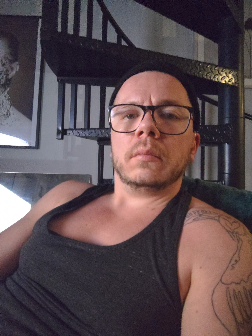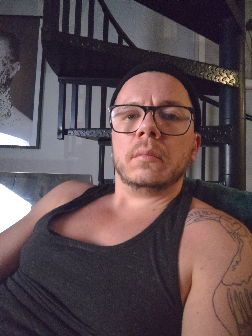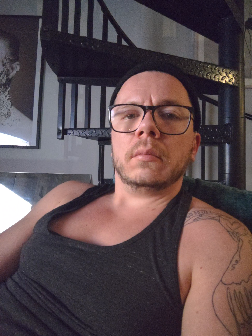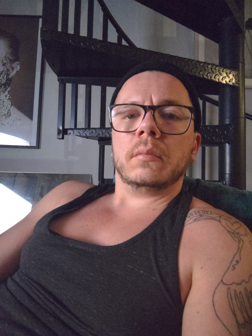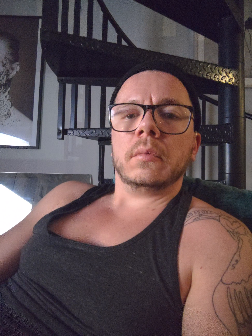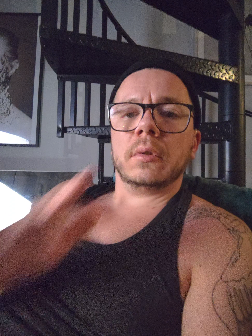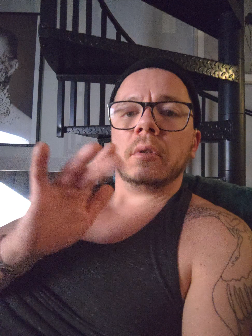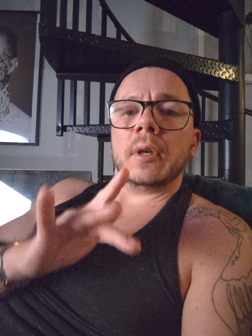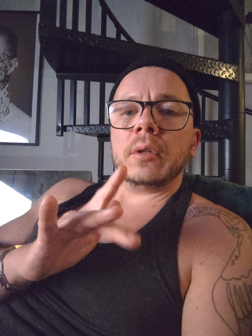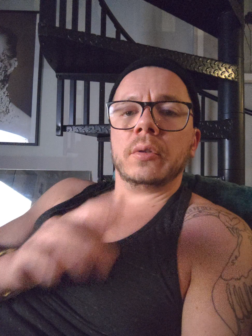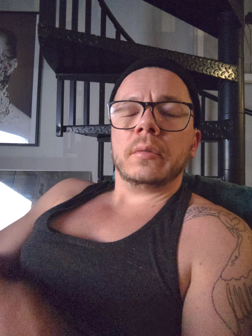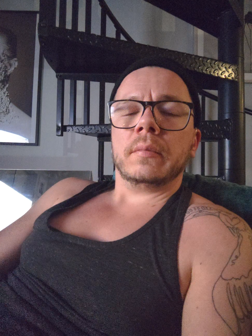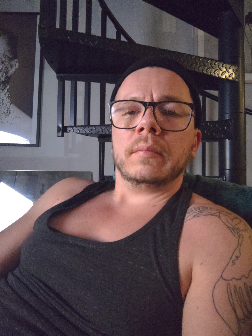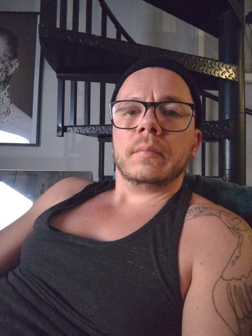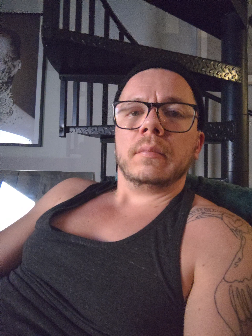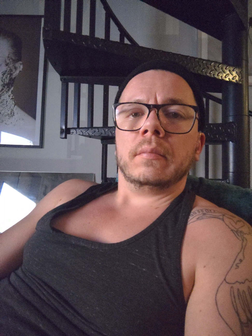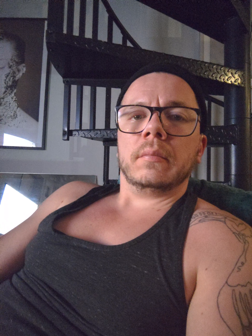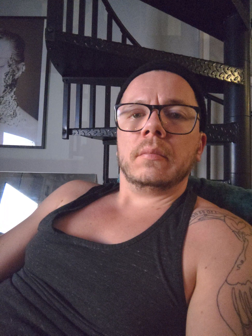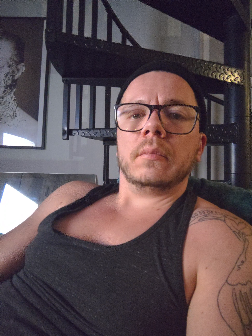touch